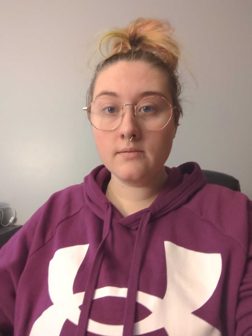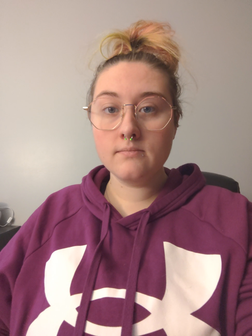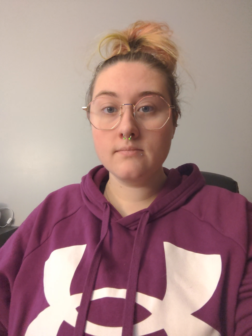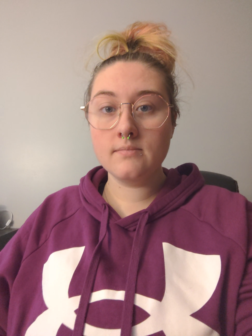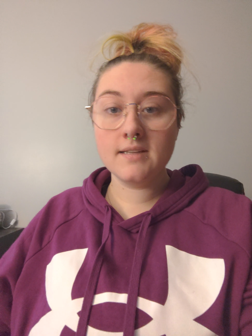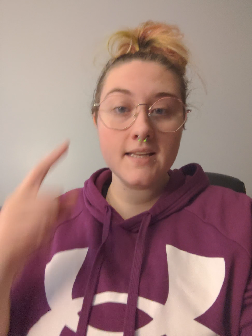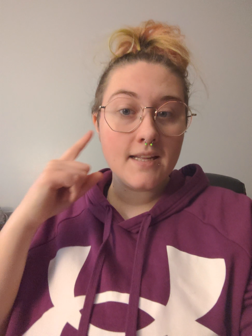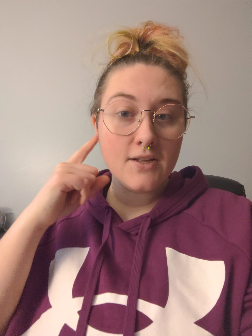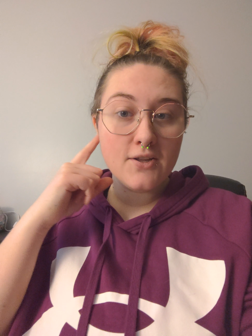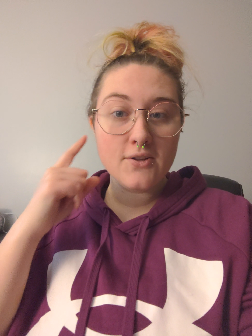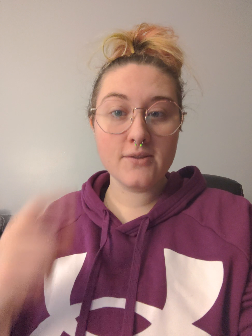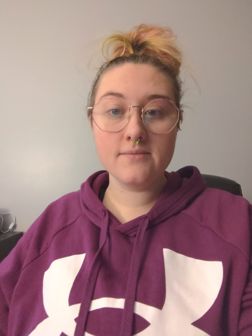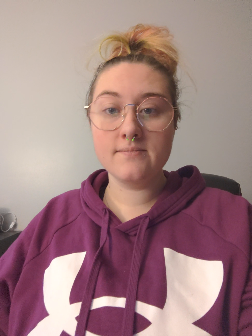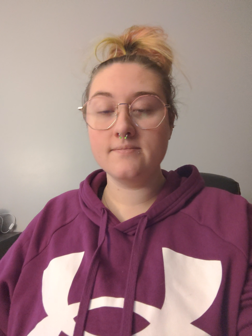ear